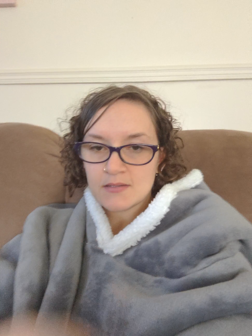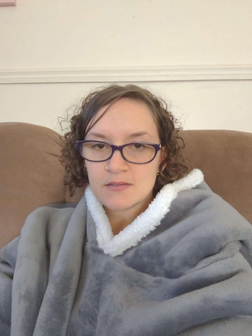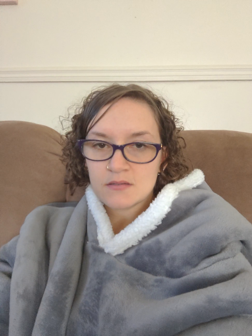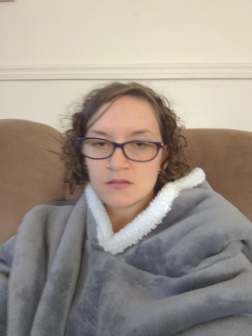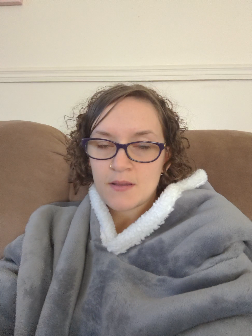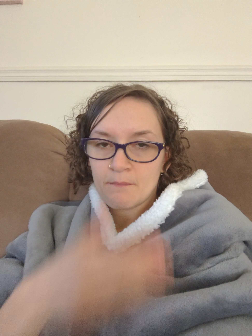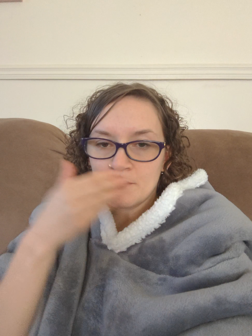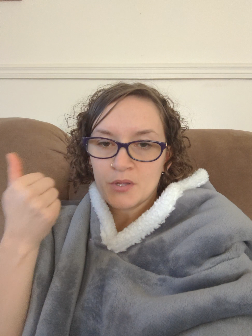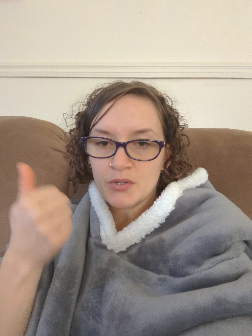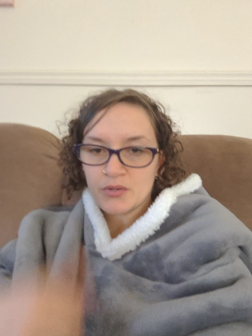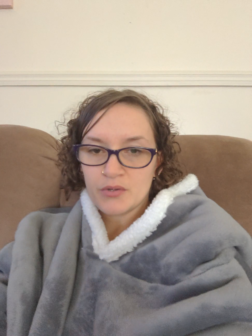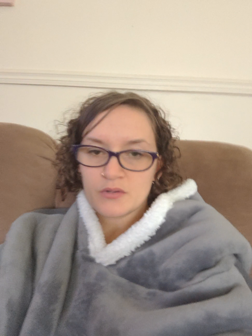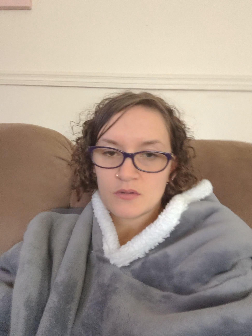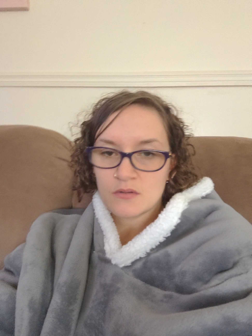better